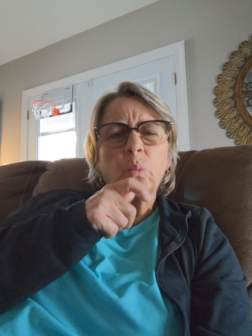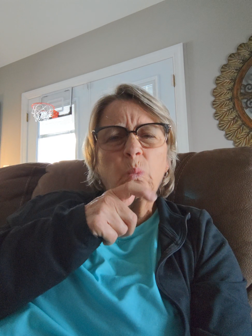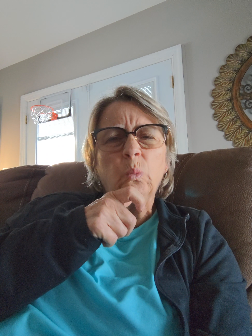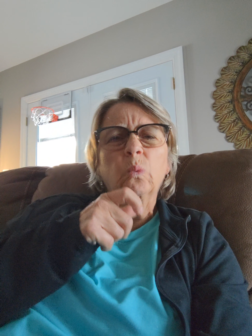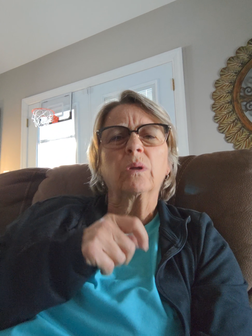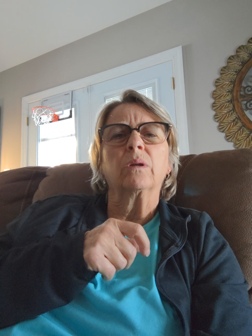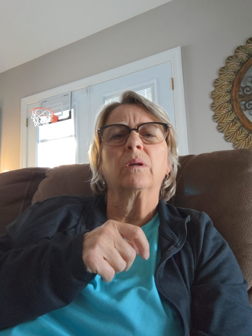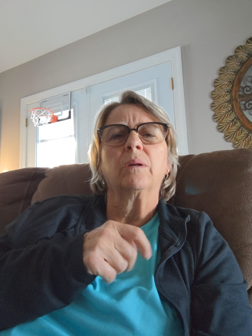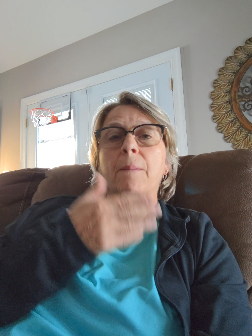who